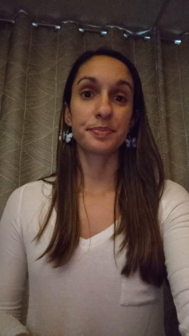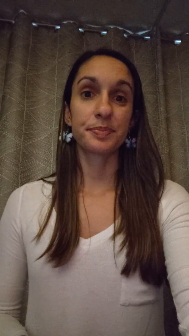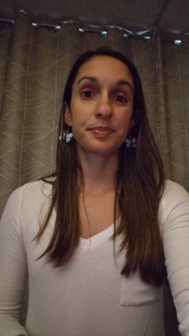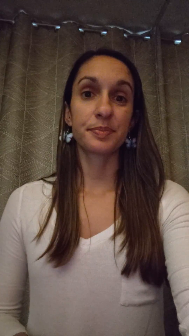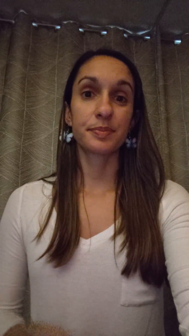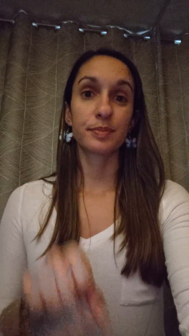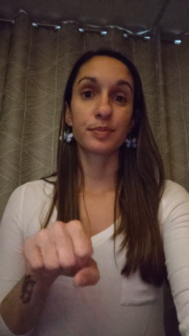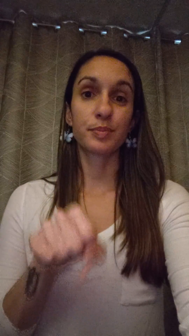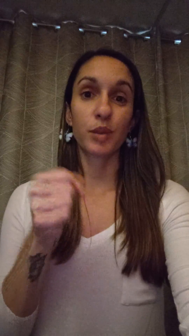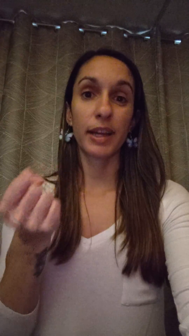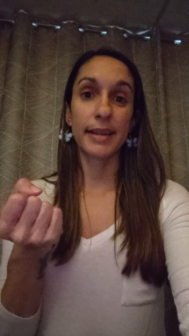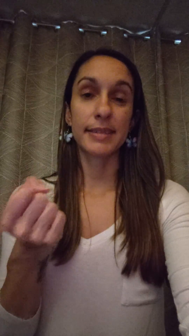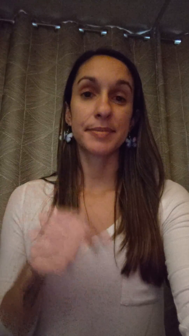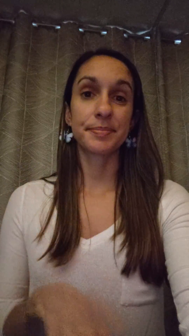break